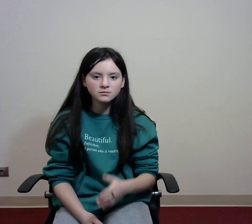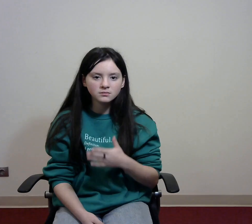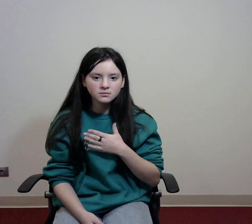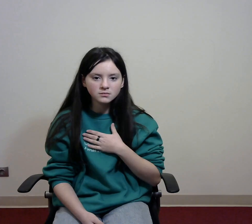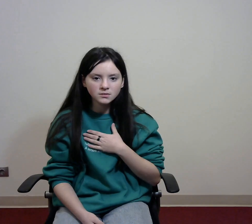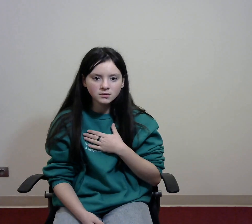mən